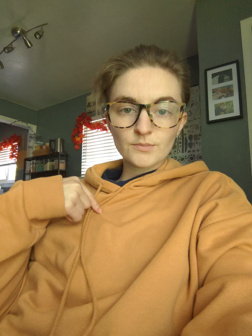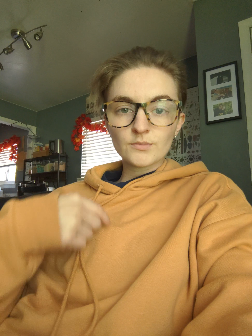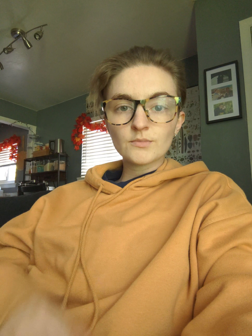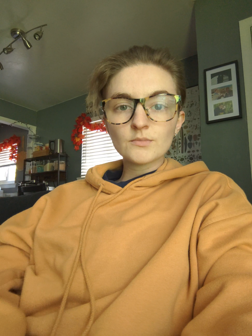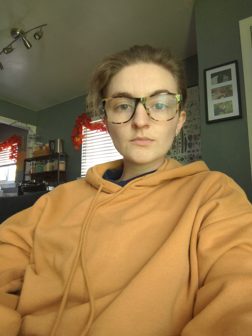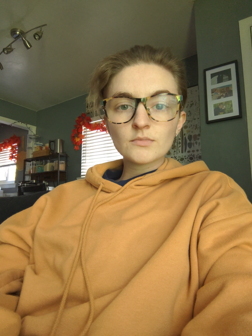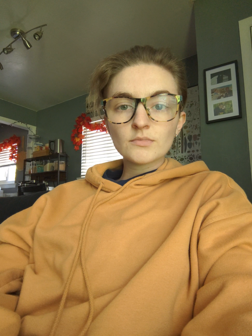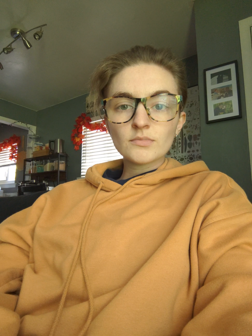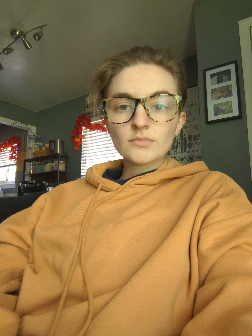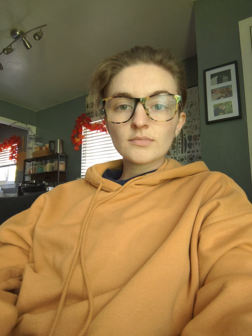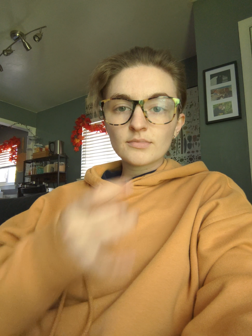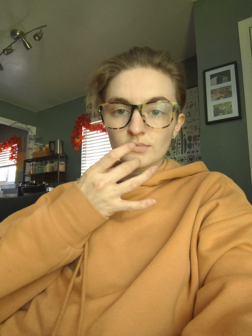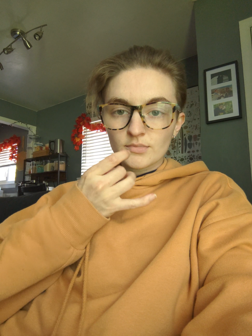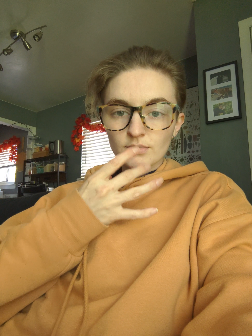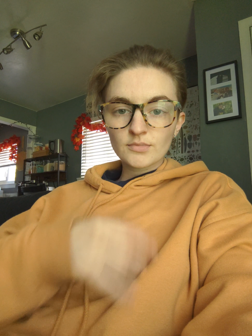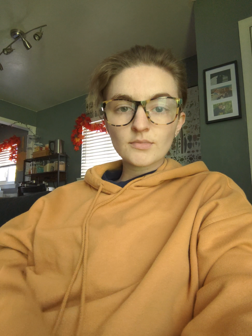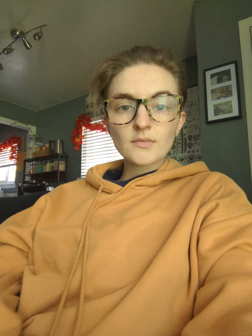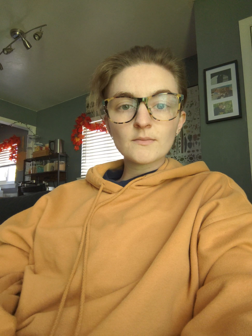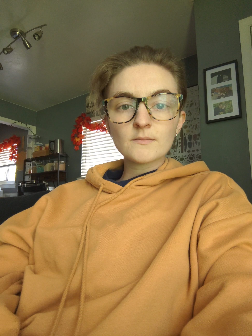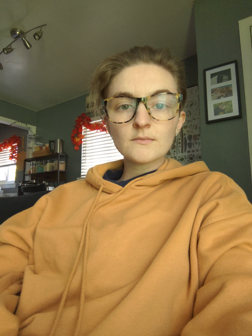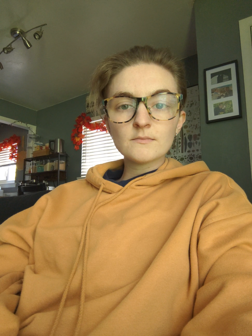light bulb